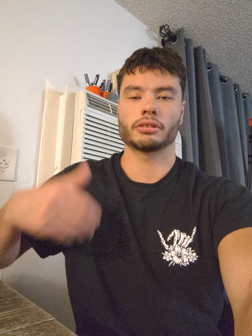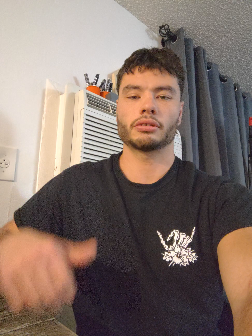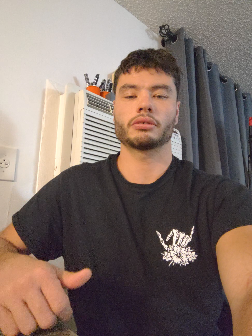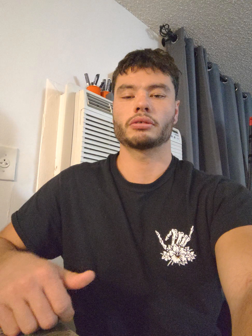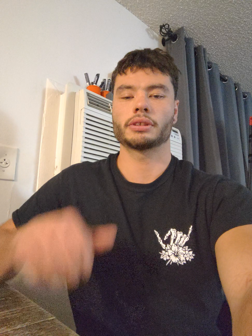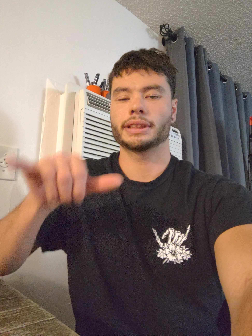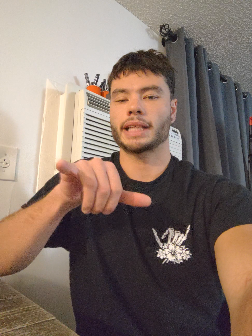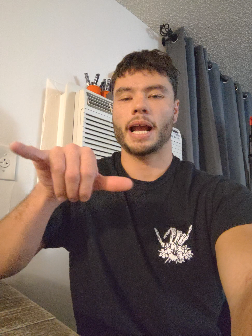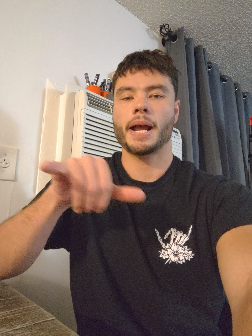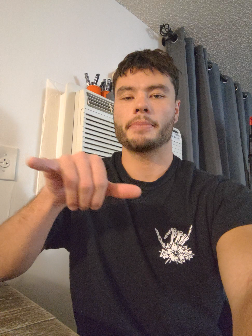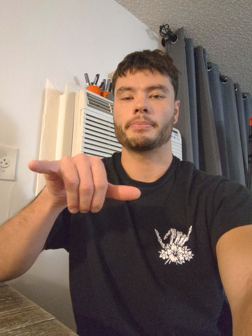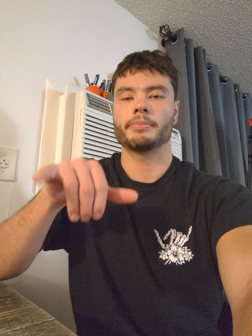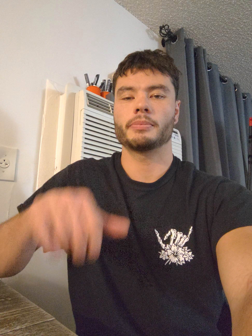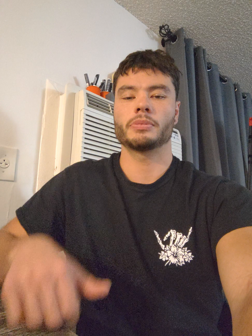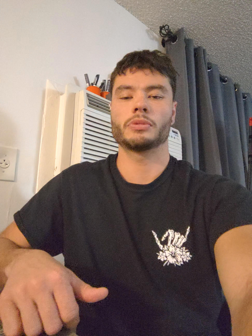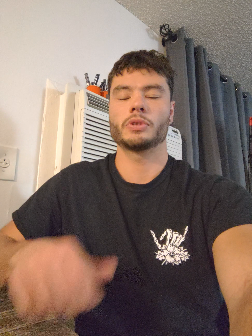same